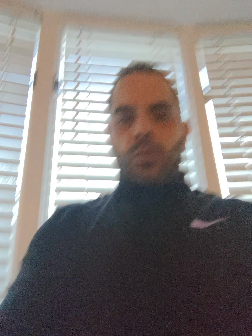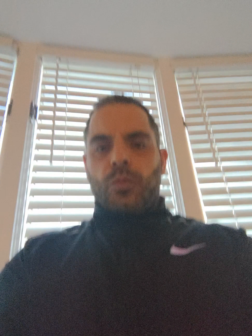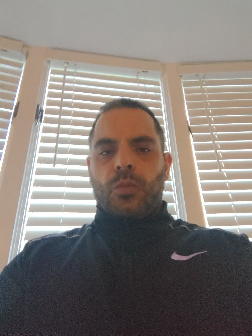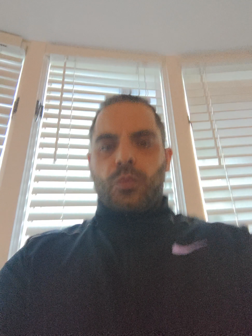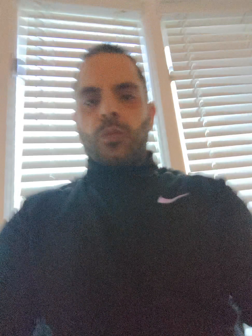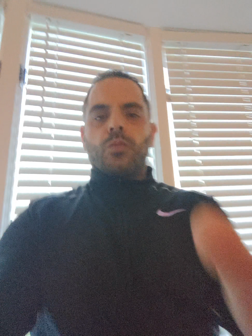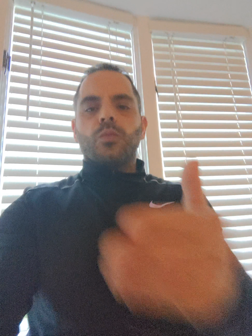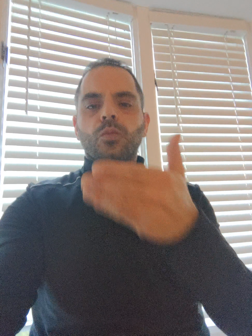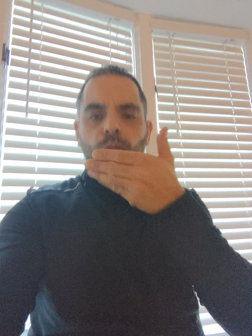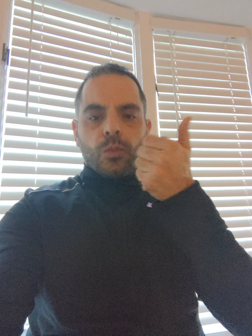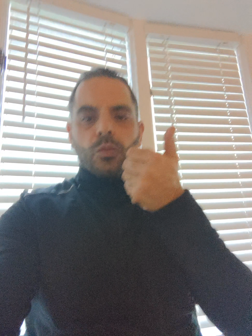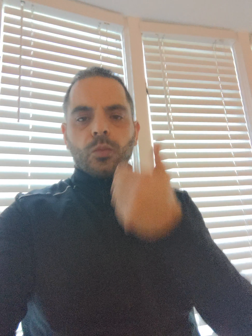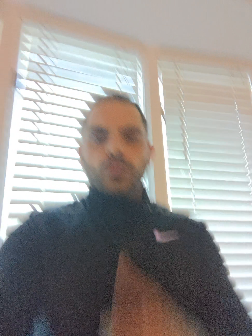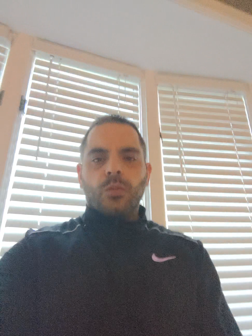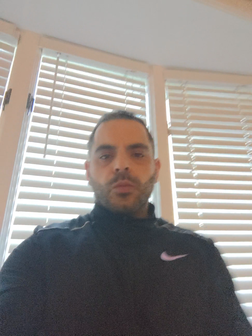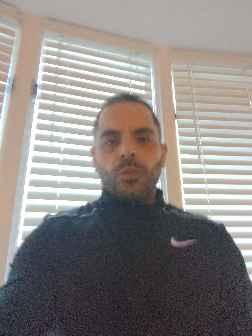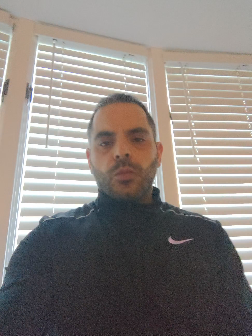better